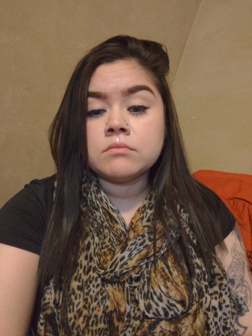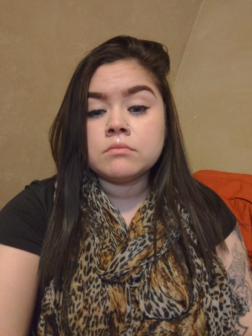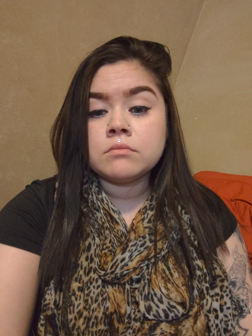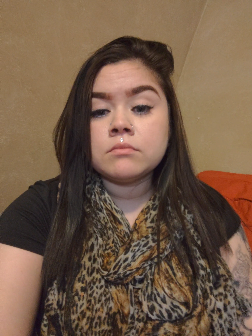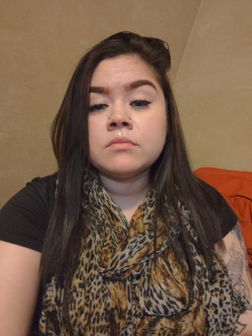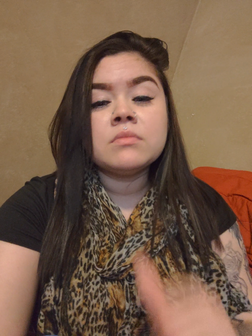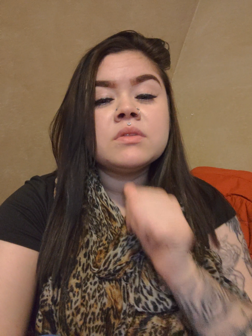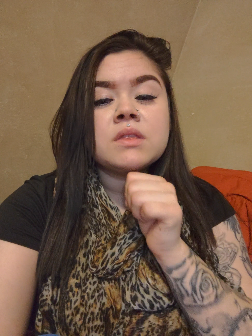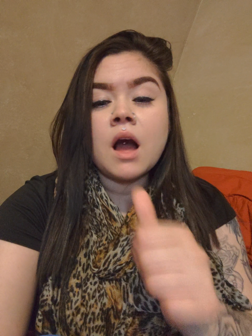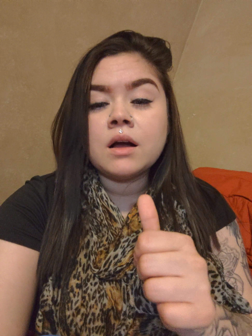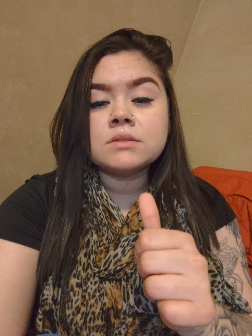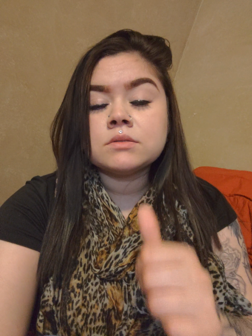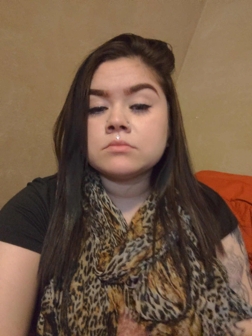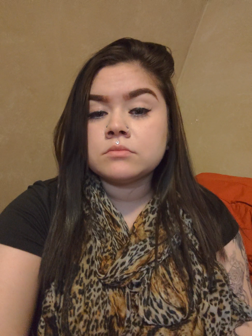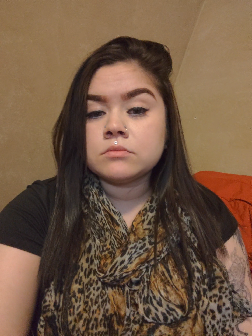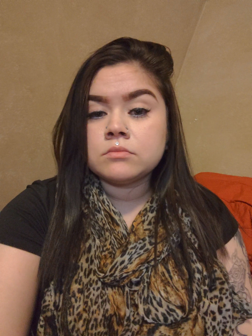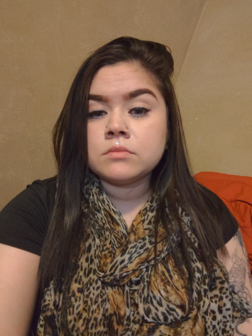not